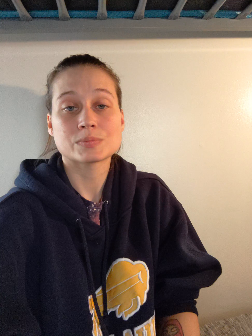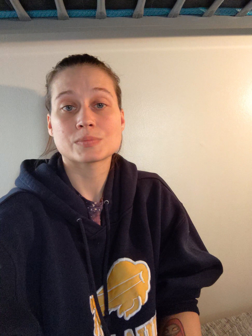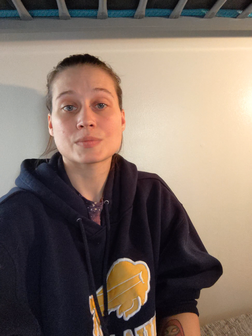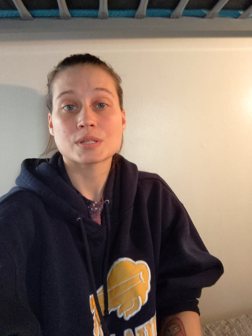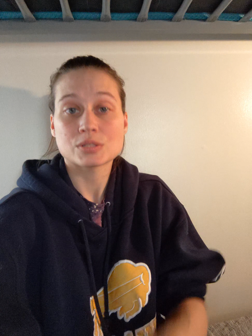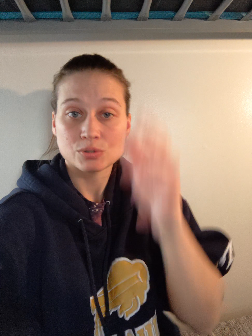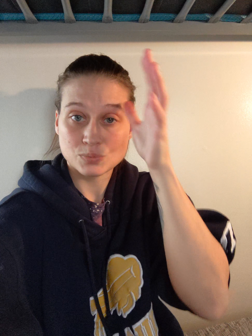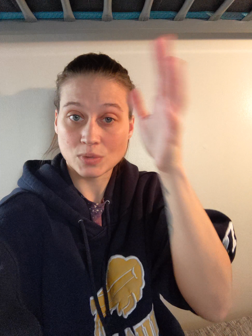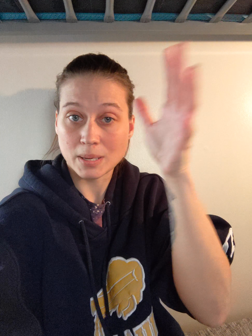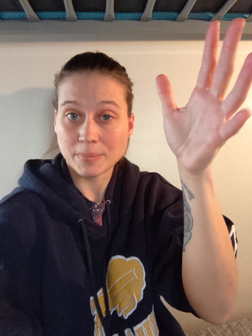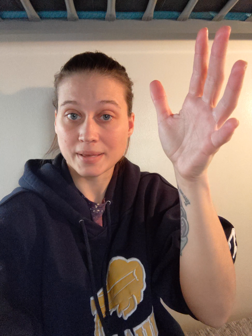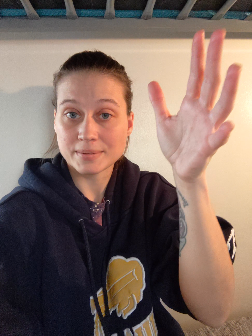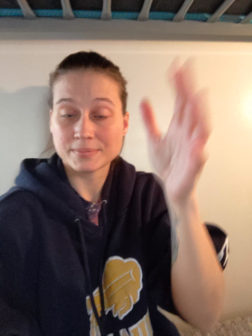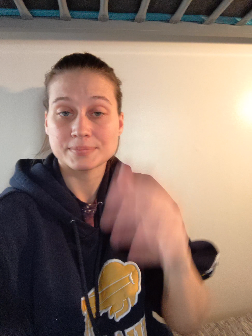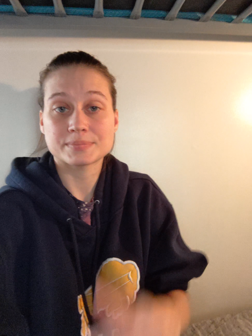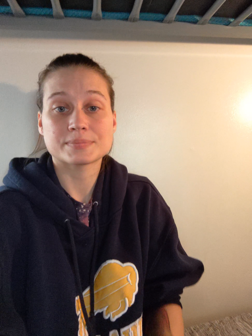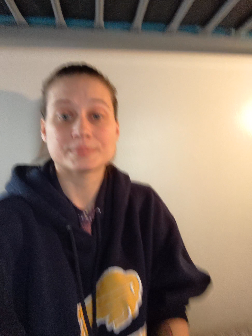grandpa